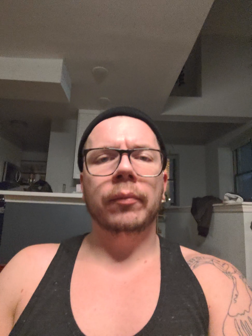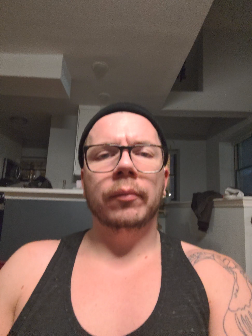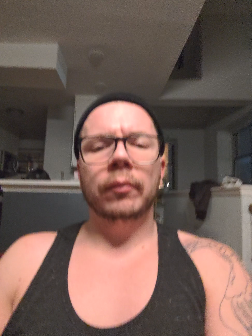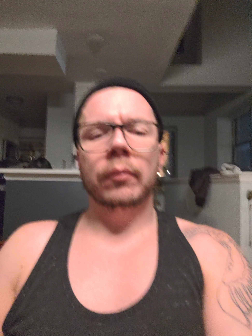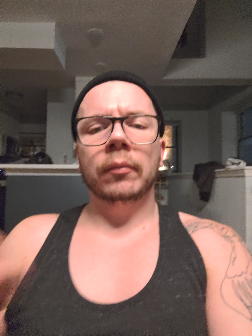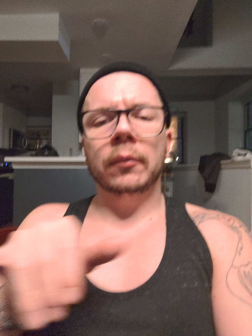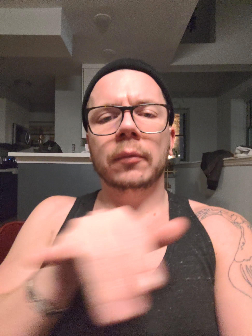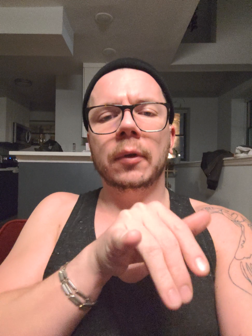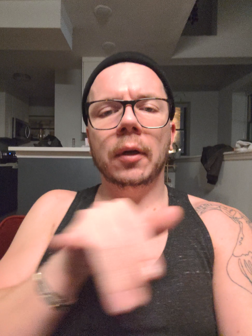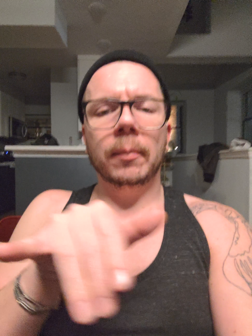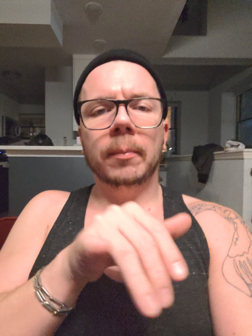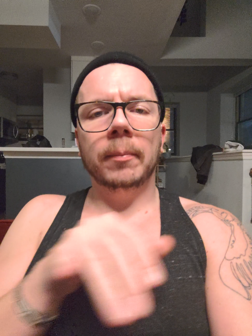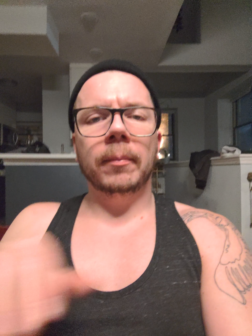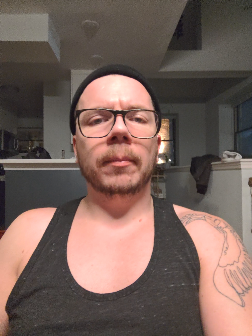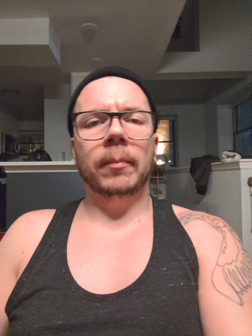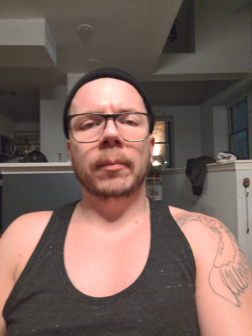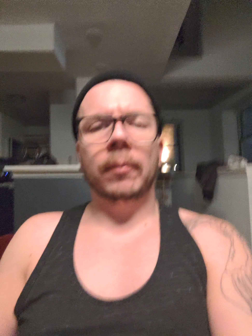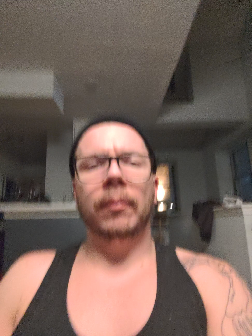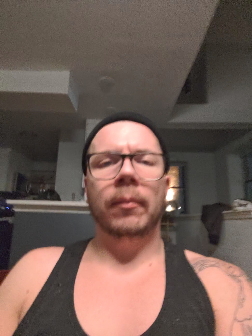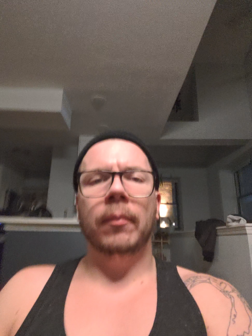same